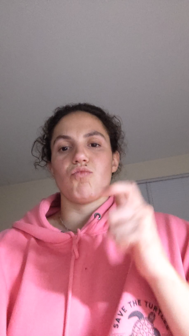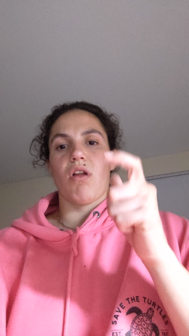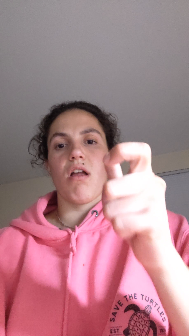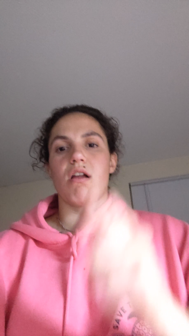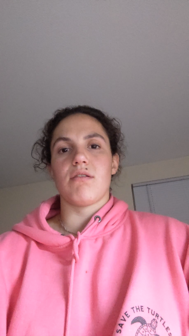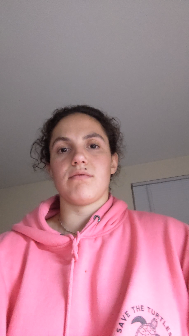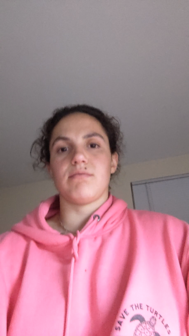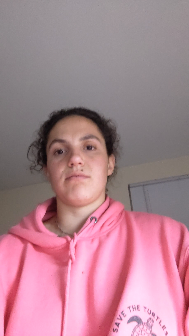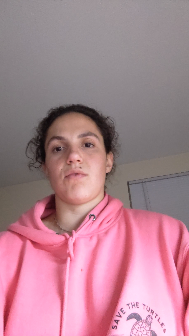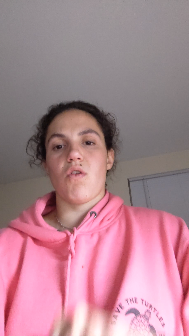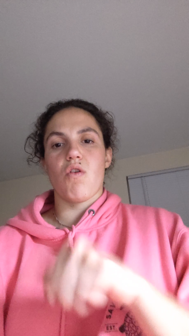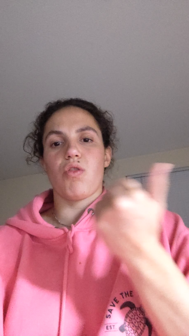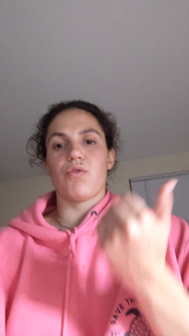other